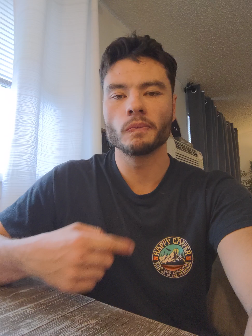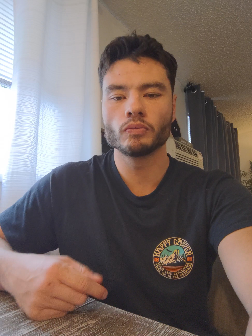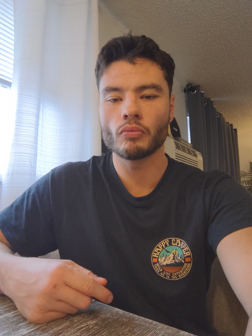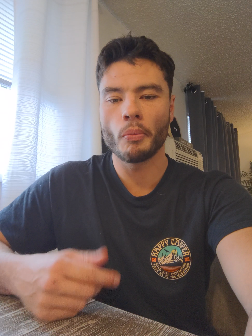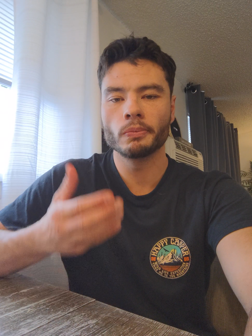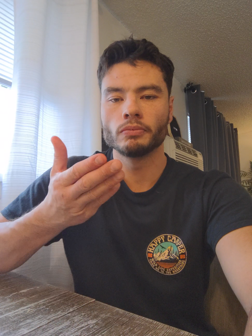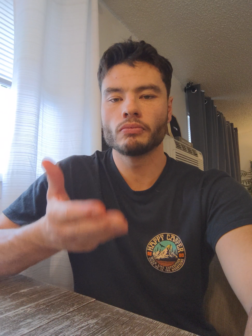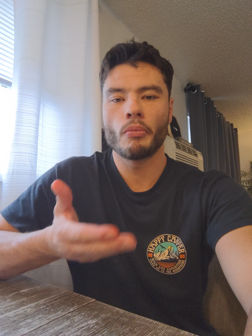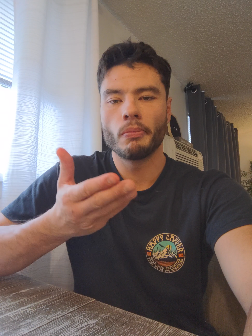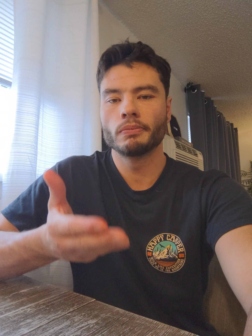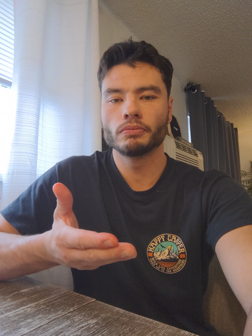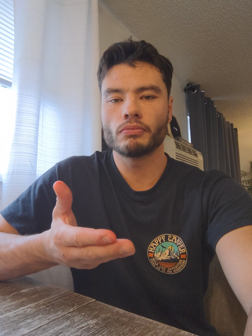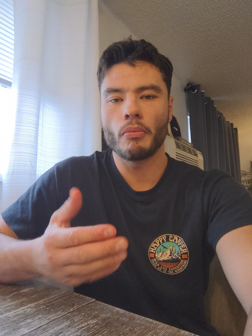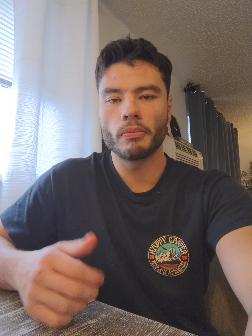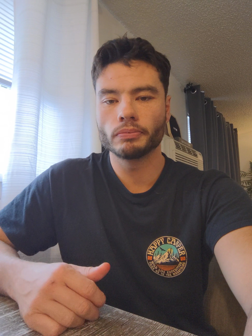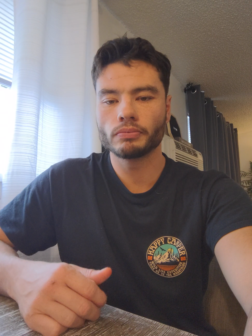boat